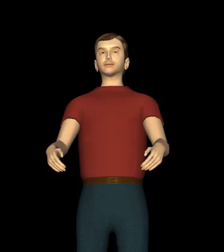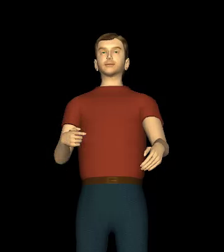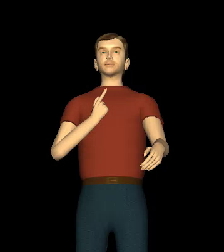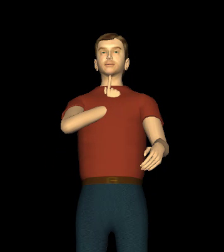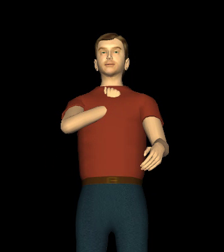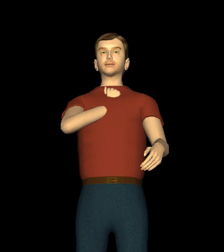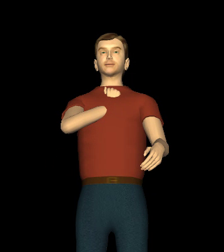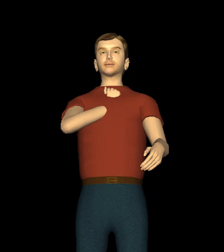يونيو